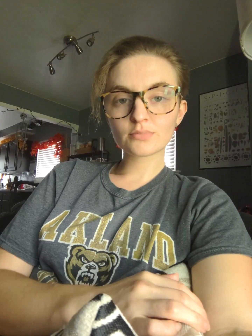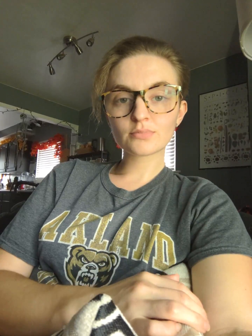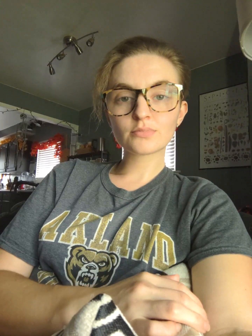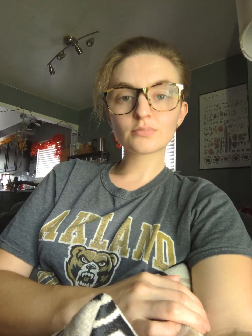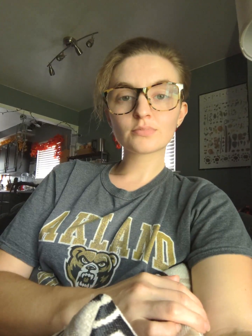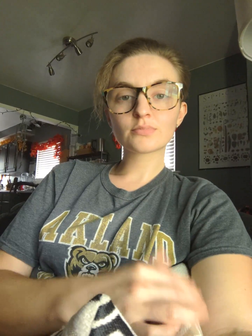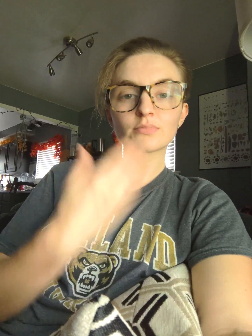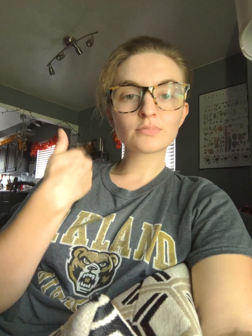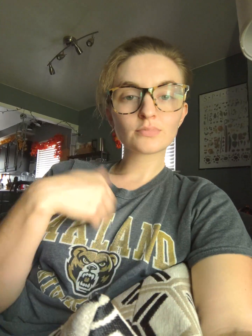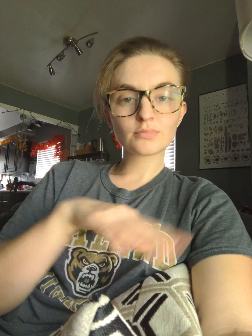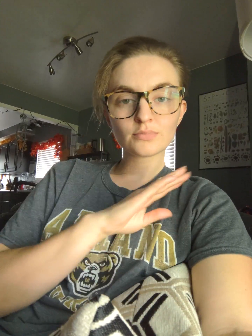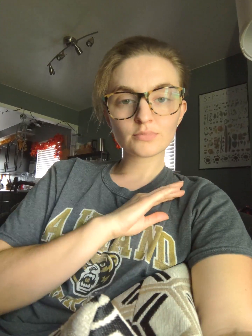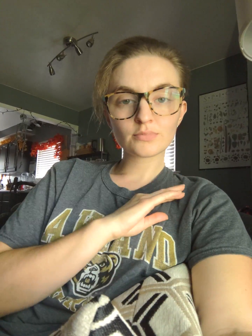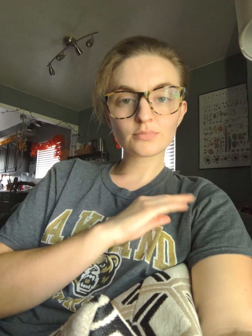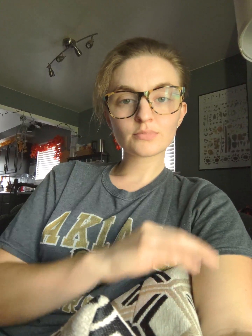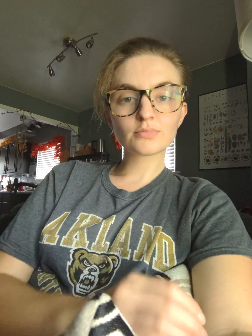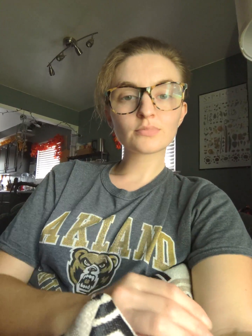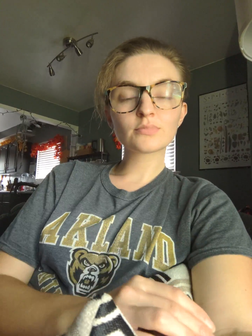scarf